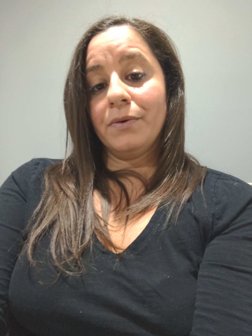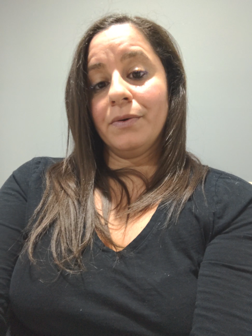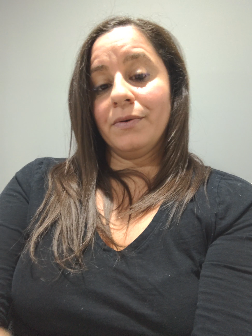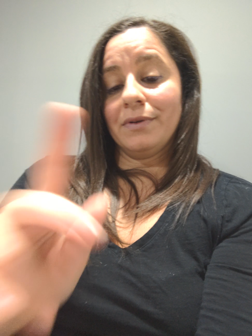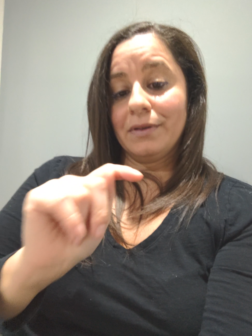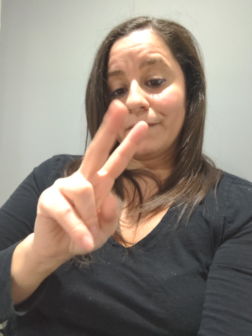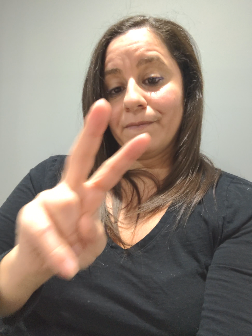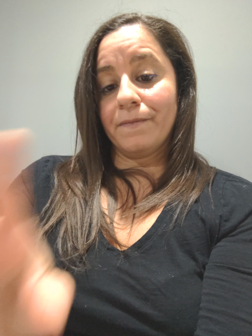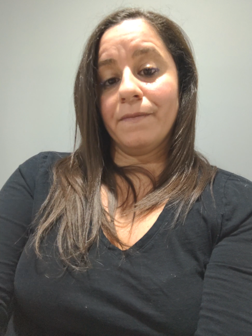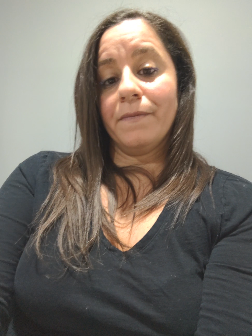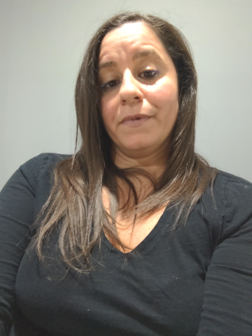TV